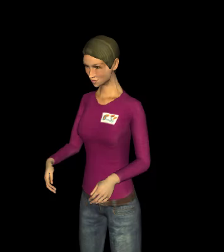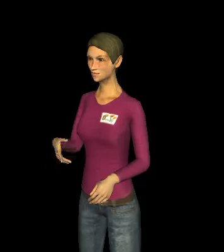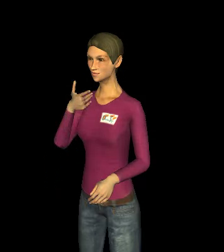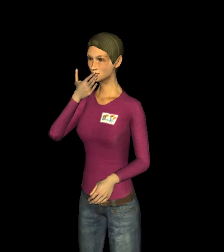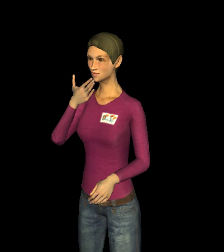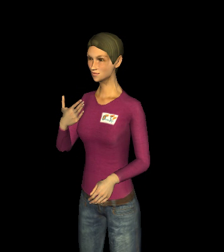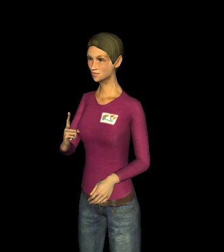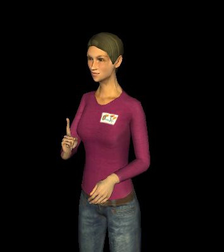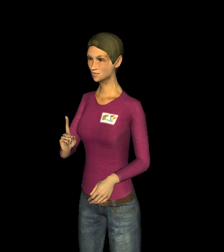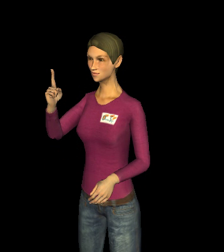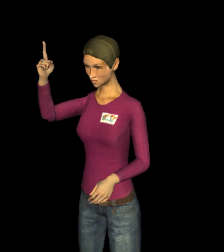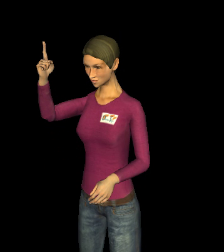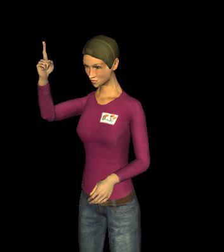الحمدلله